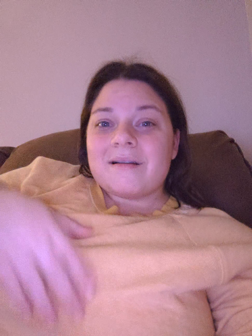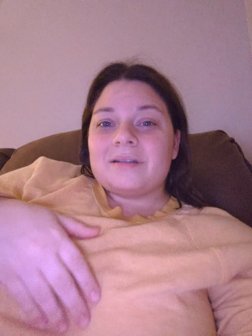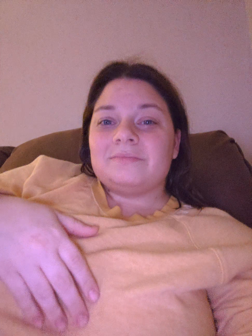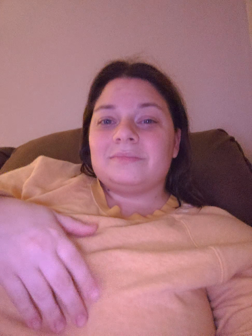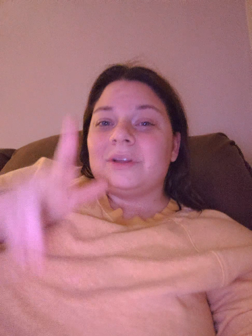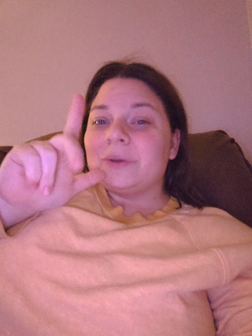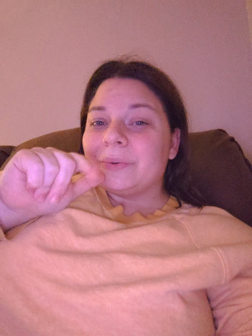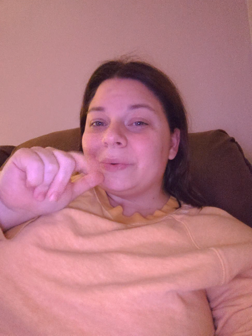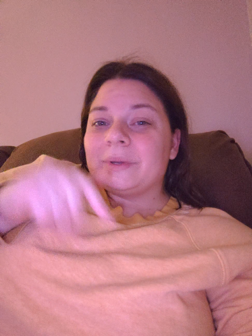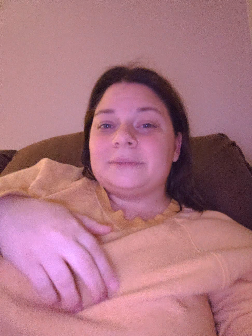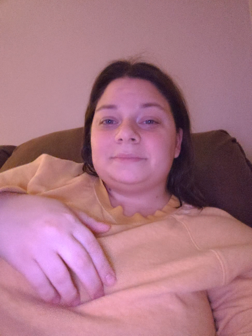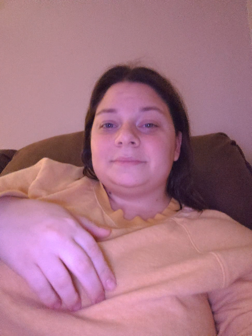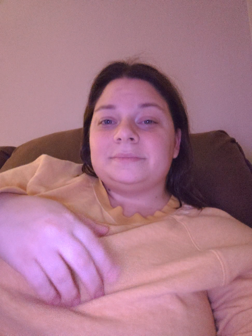who